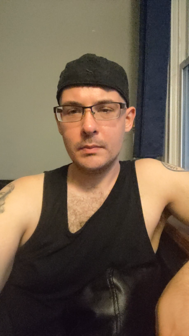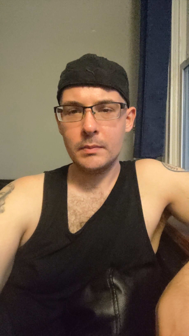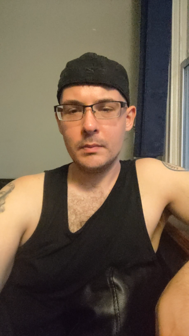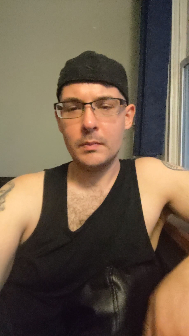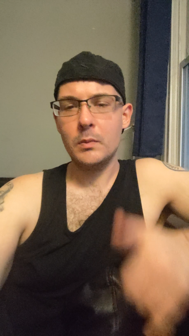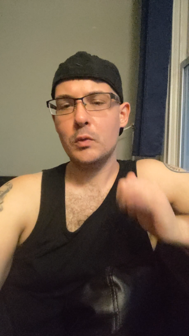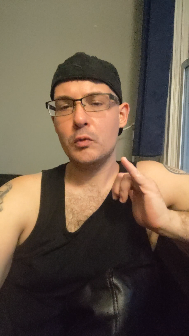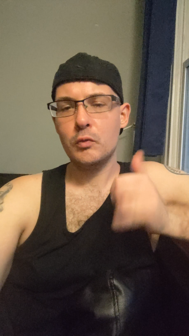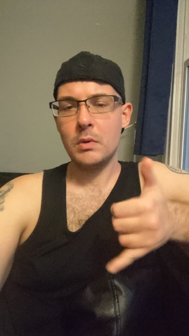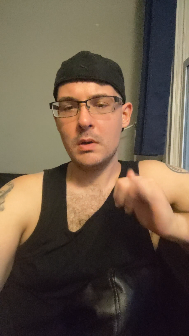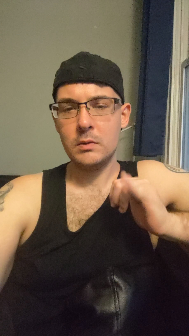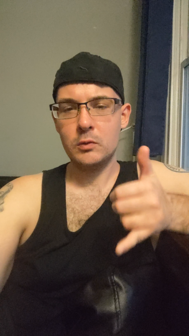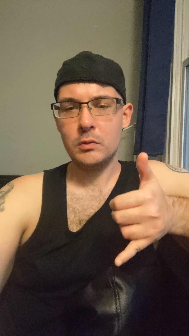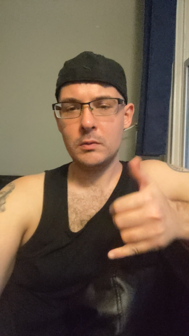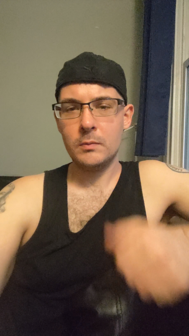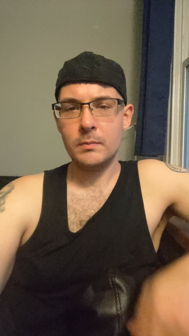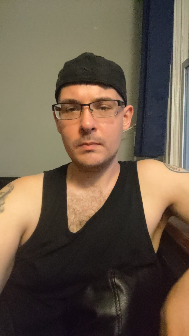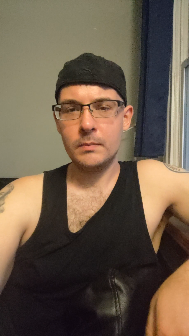rocking chair